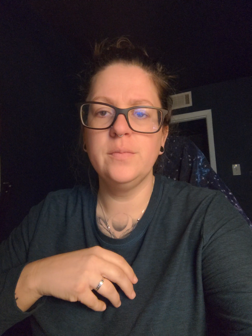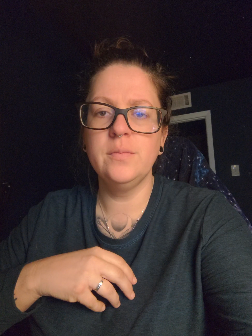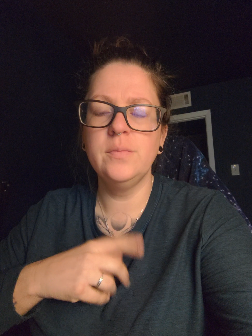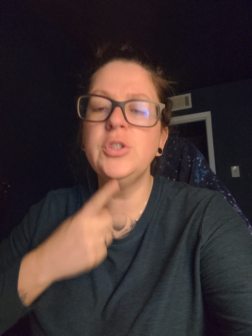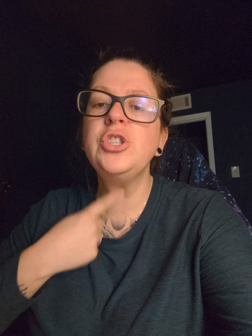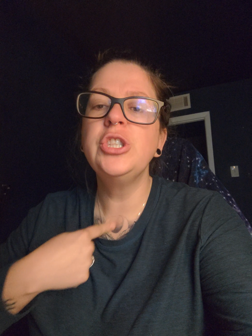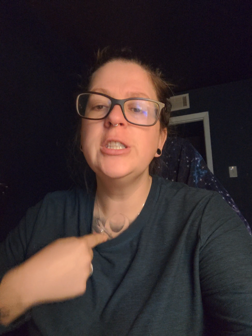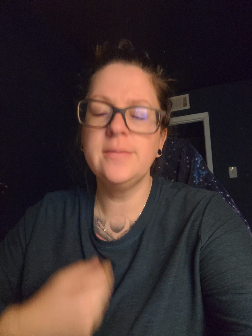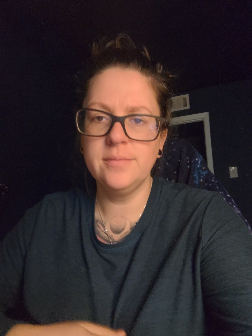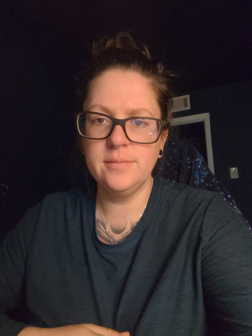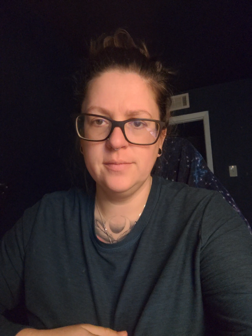thirsty